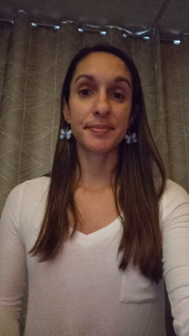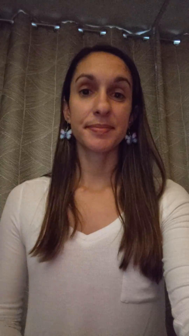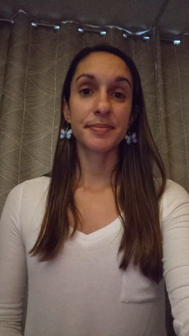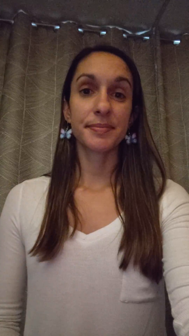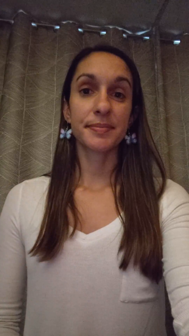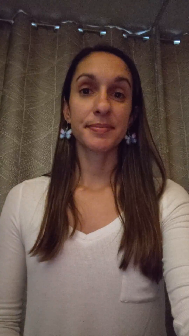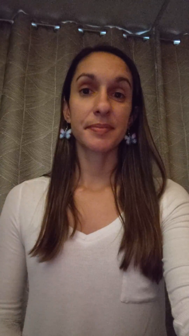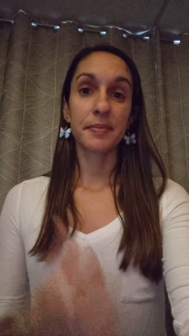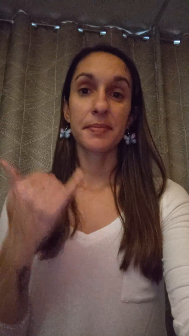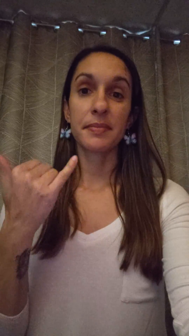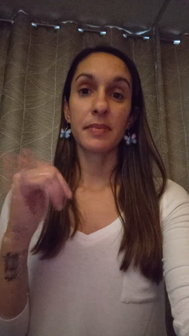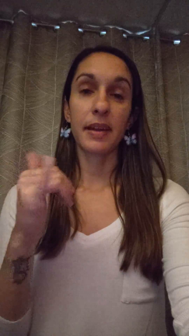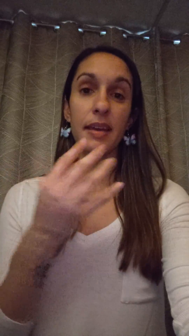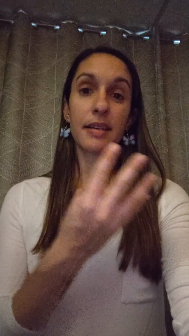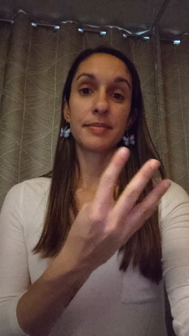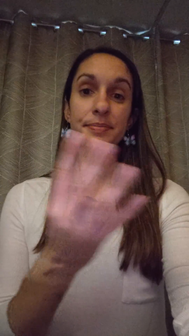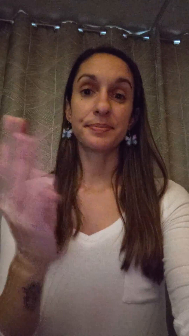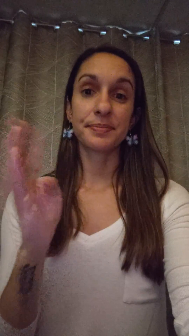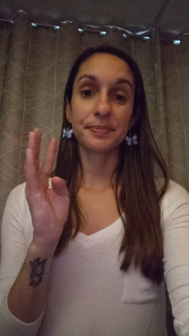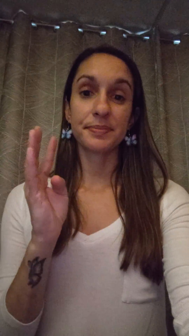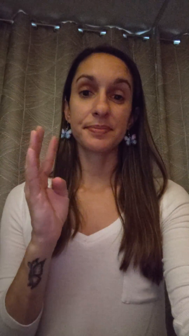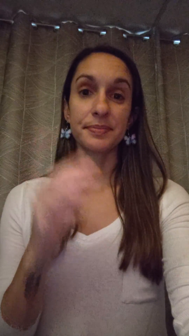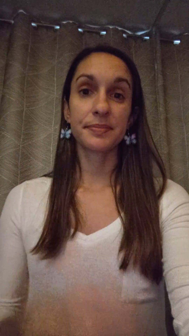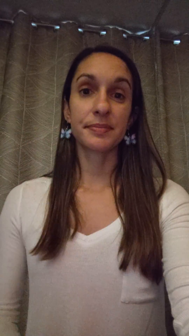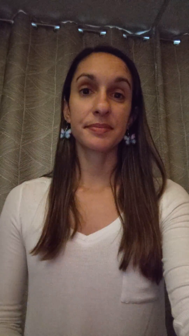playpen